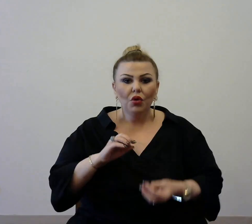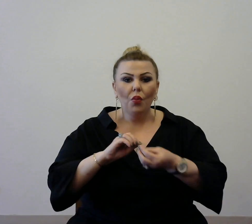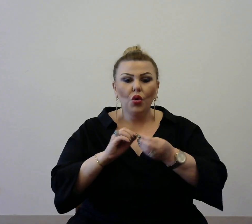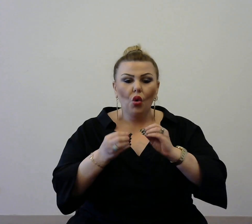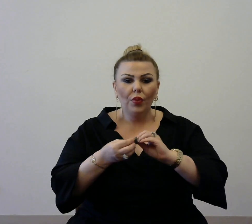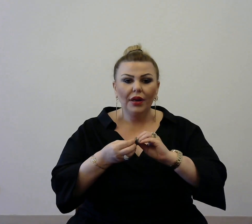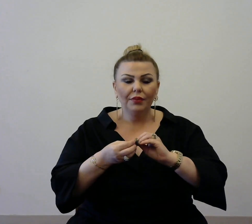problem